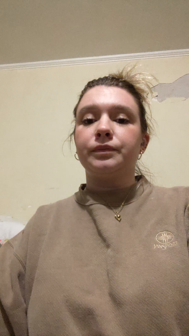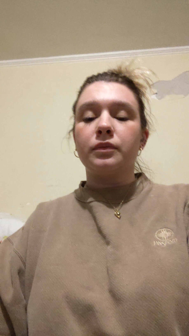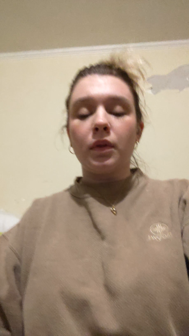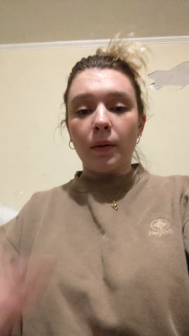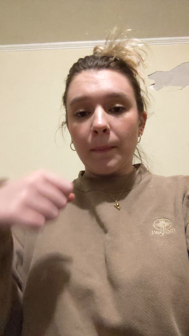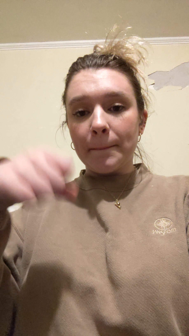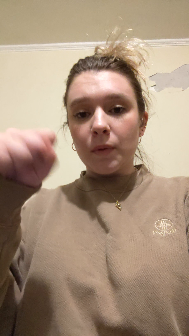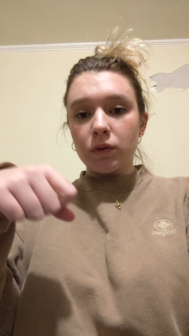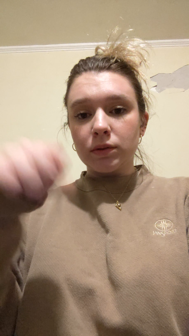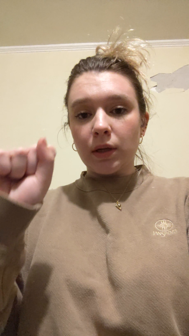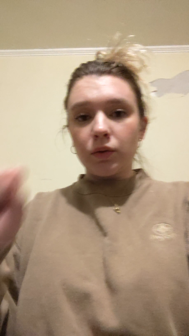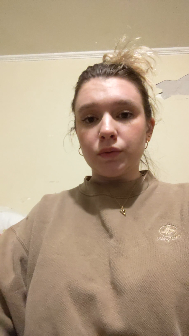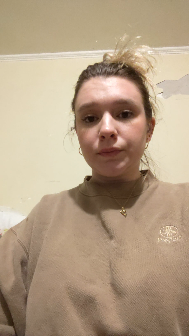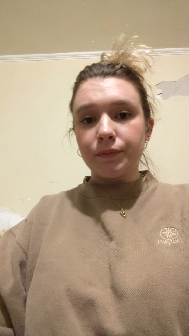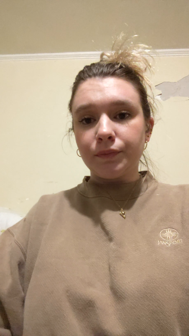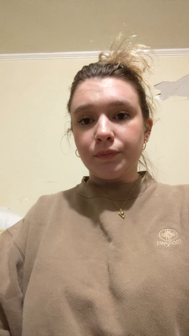motorcycle